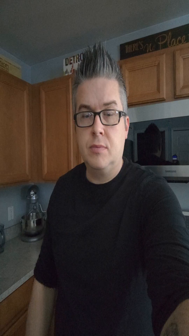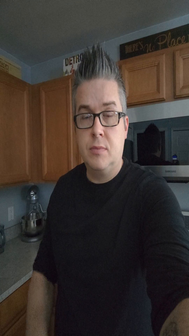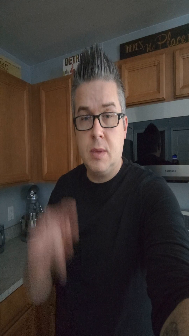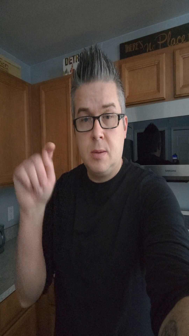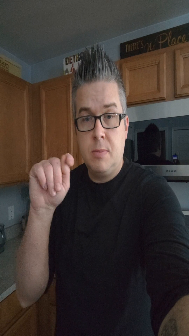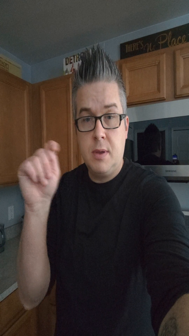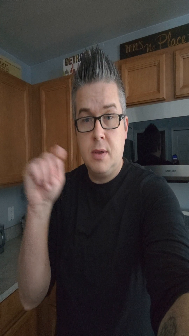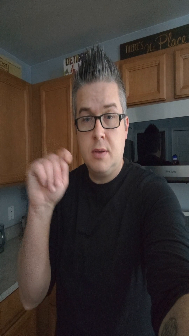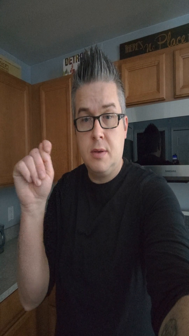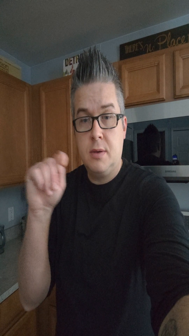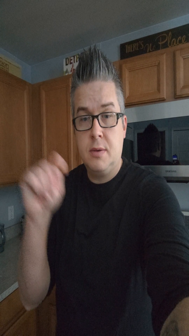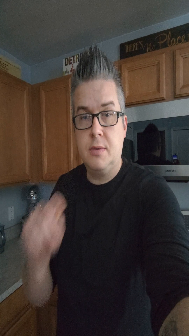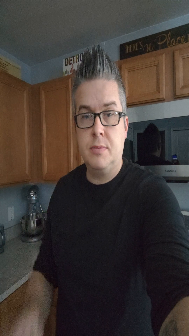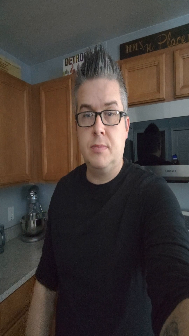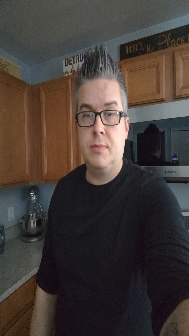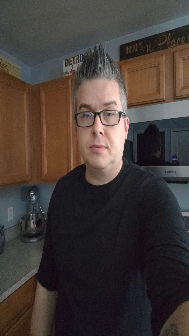potty